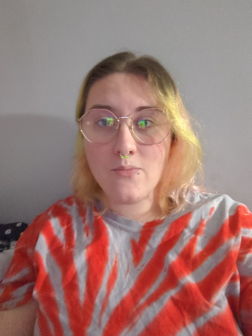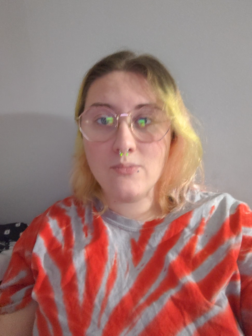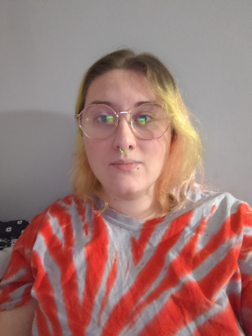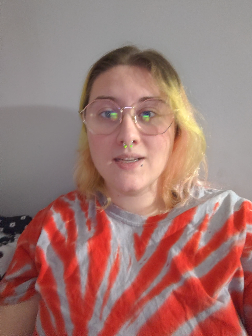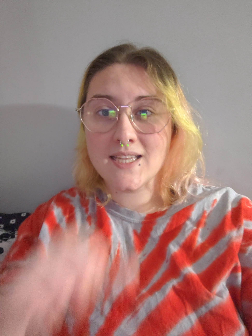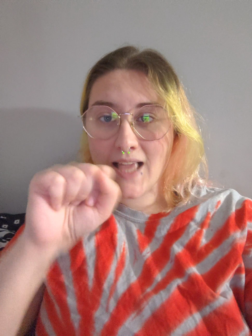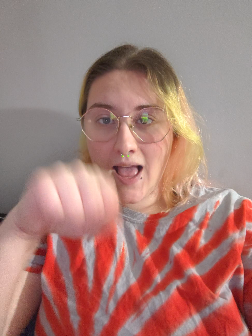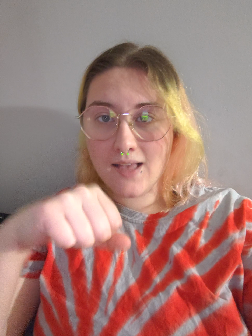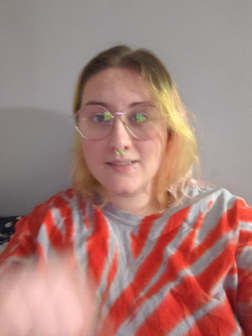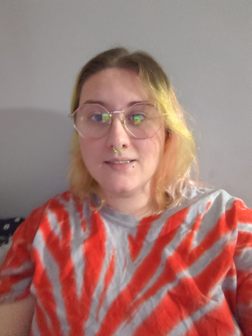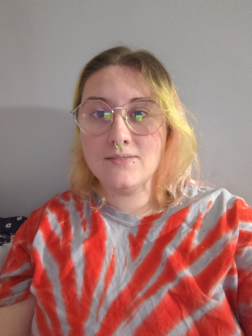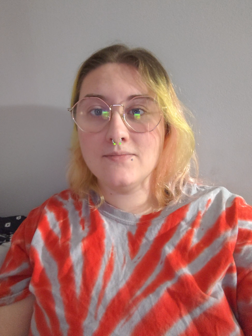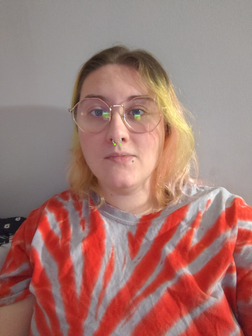yes